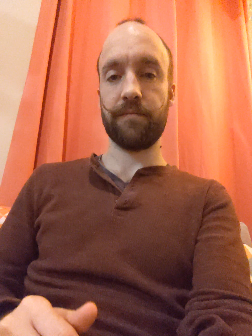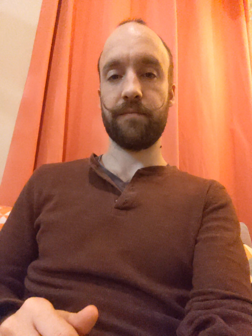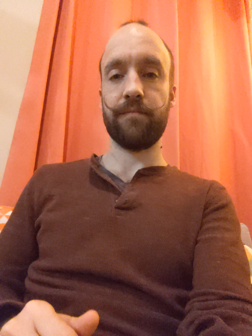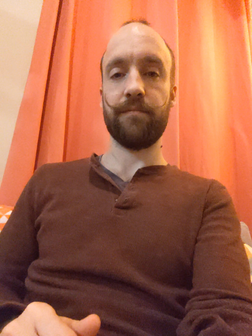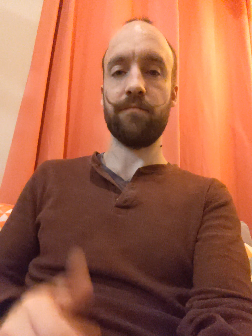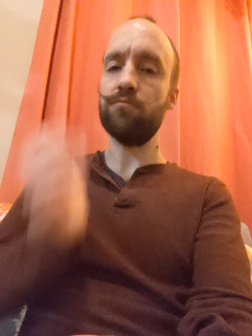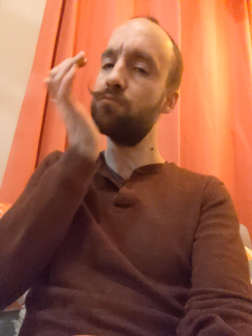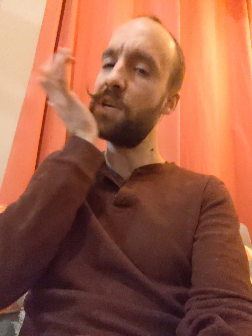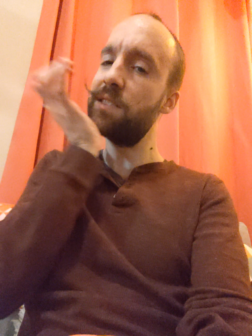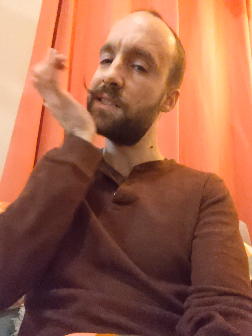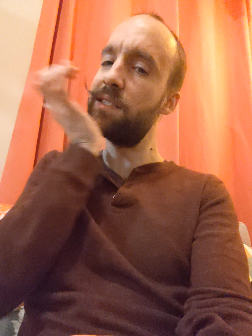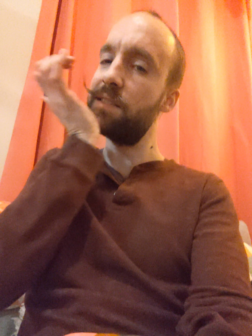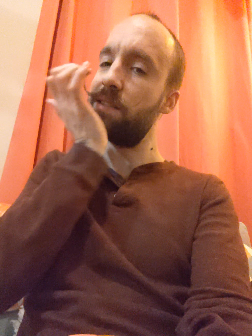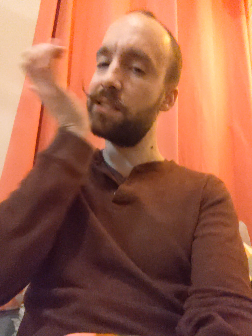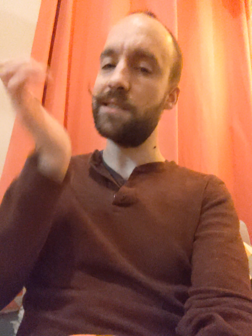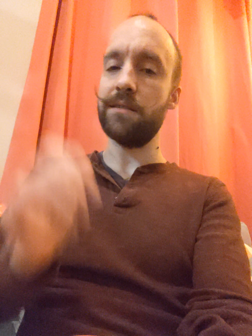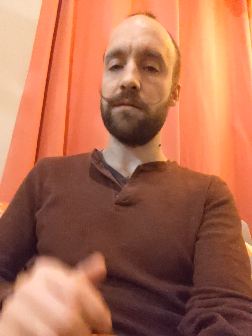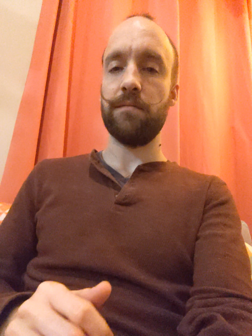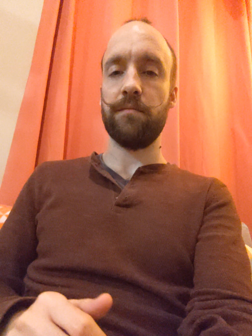grass